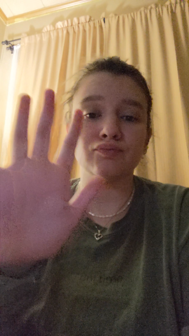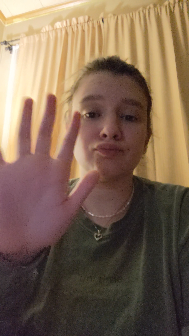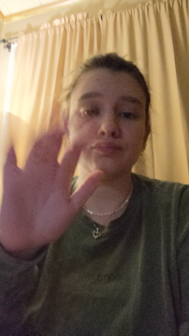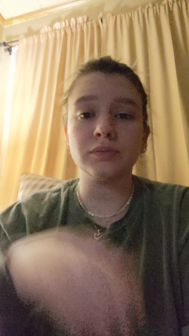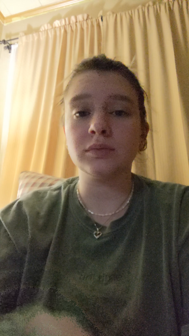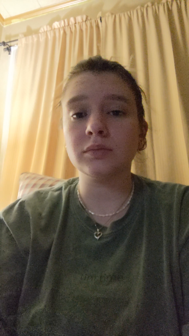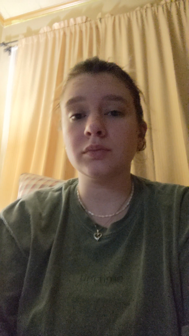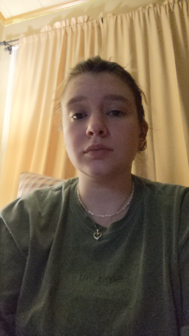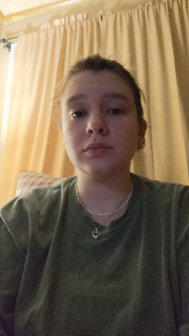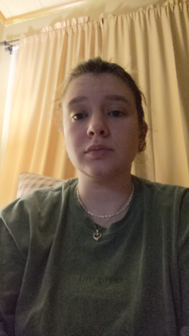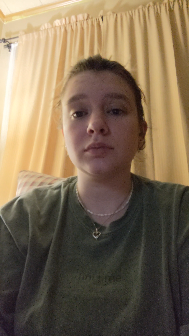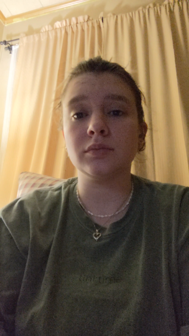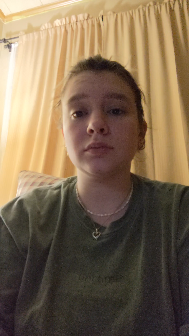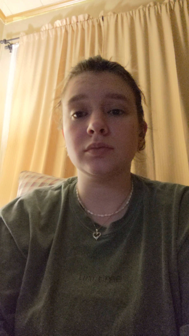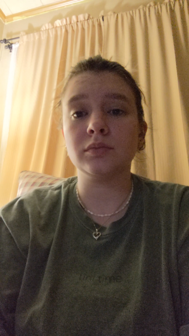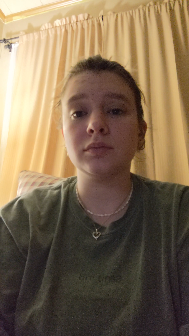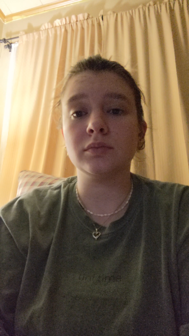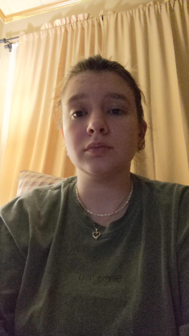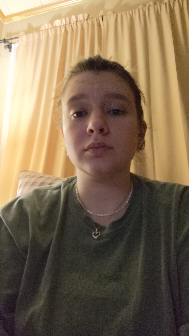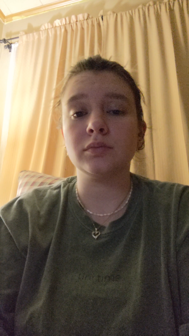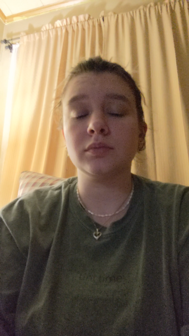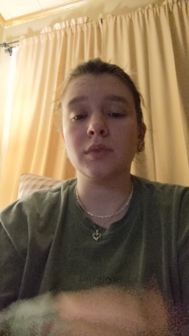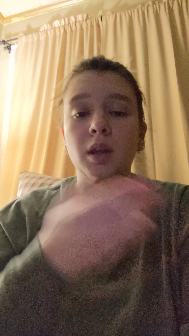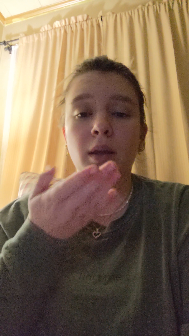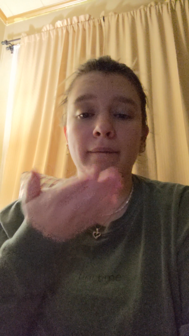oven